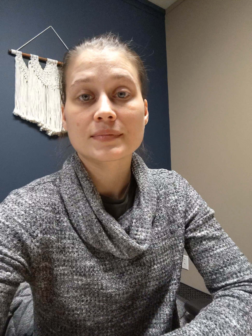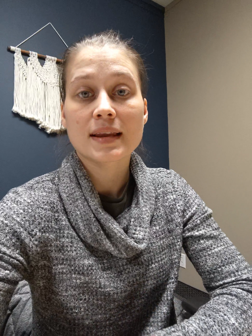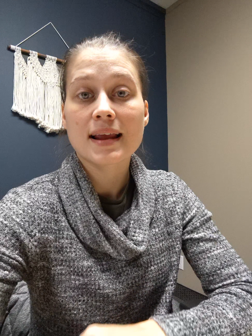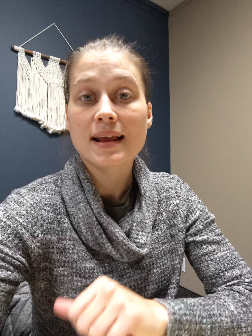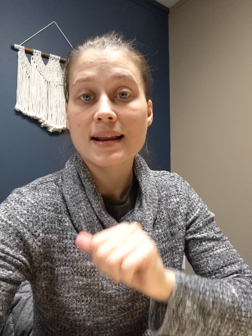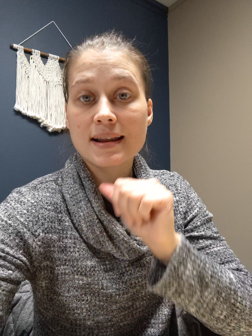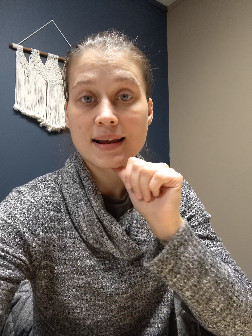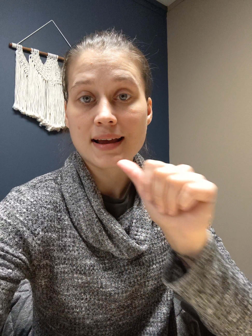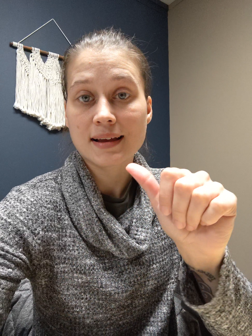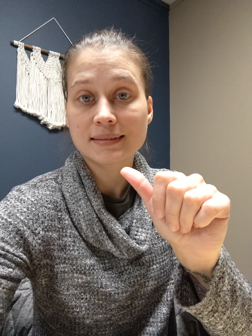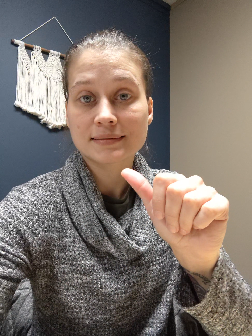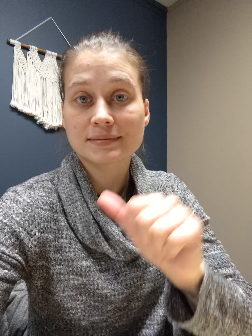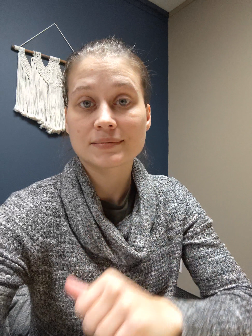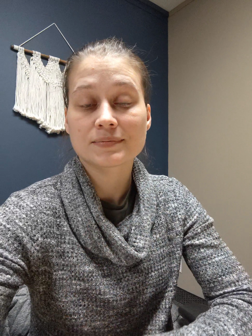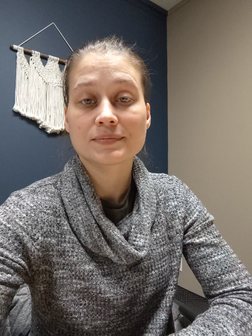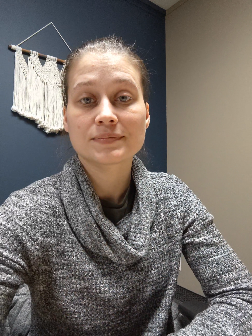not